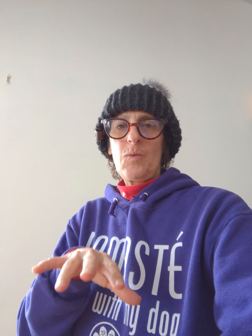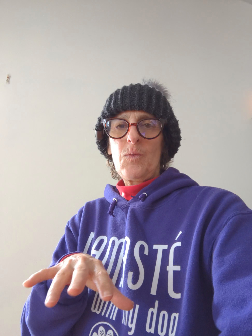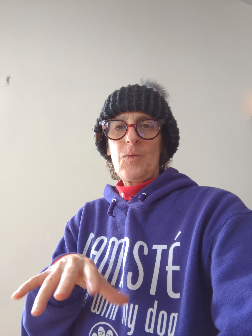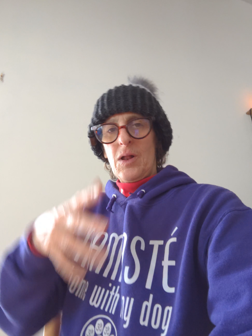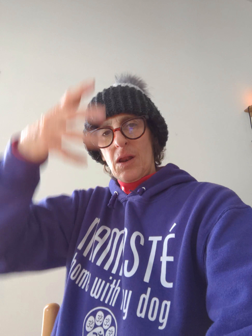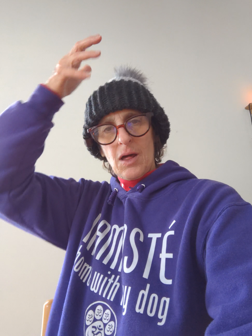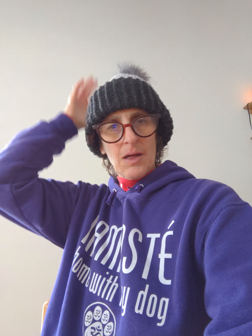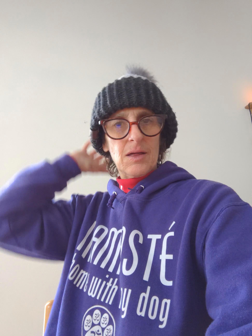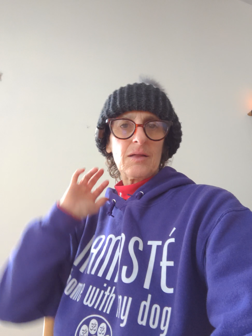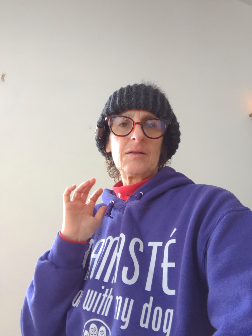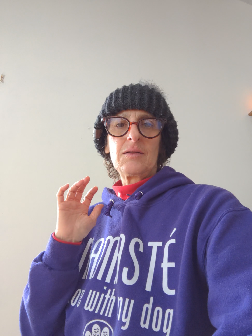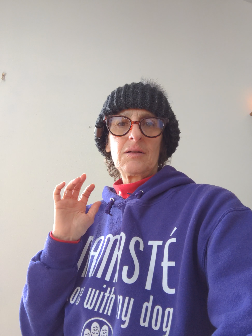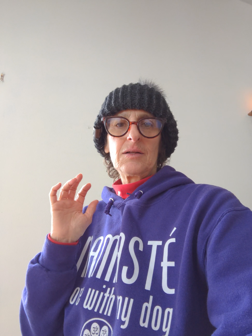lion